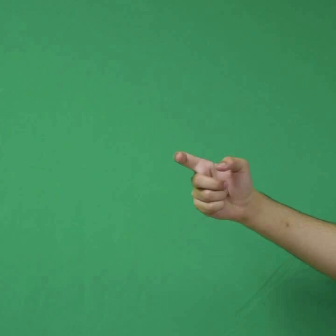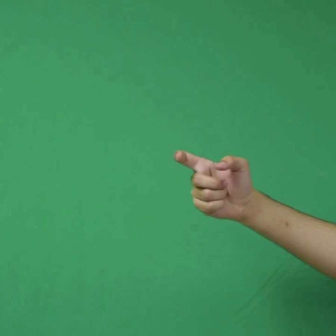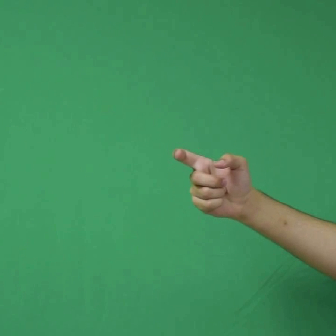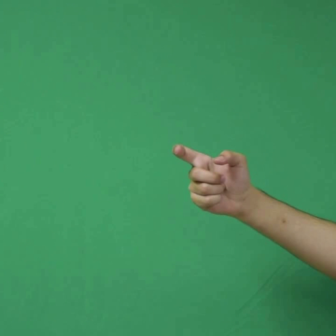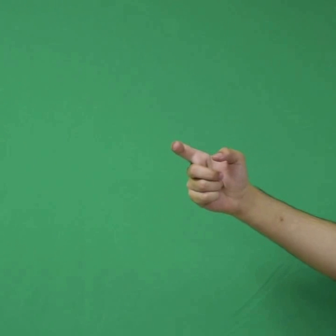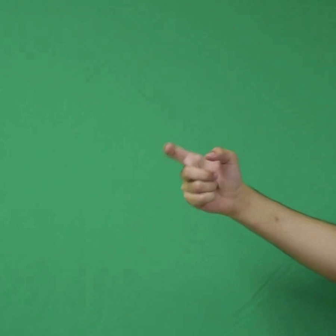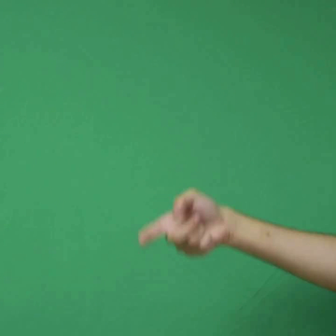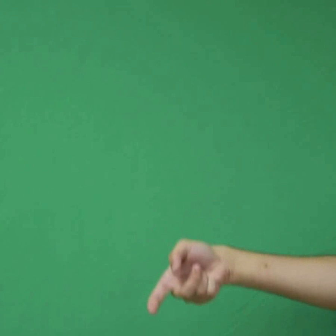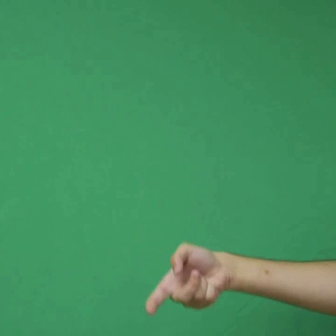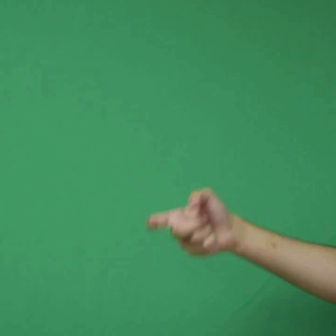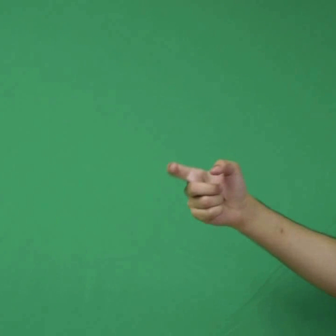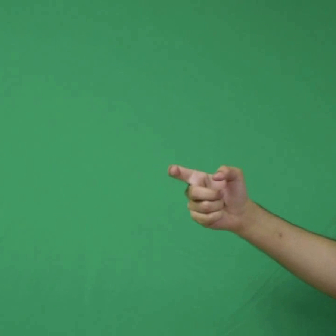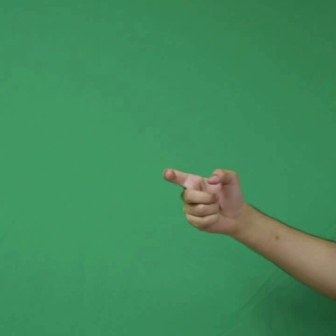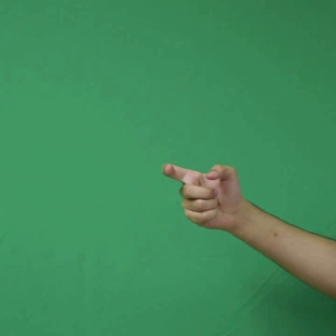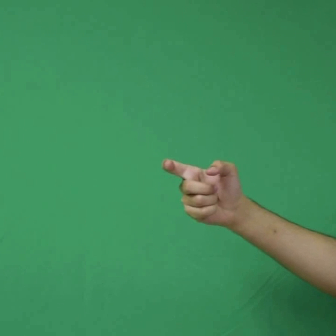Q